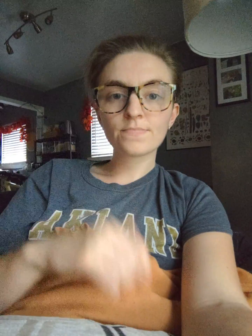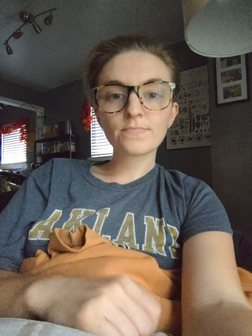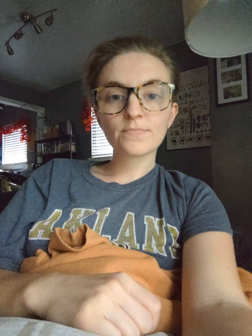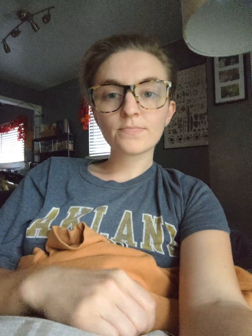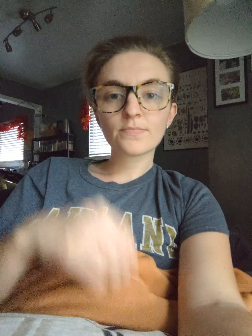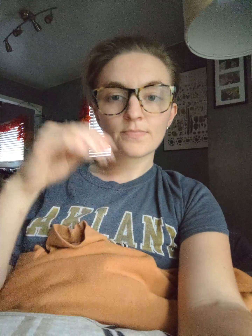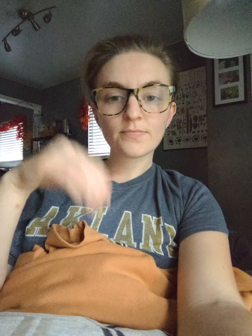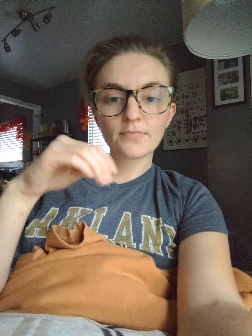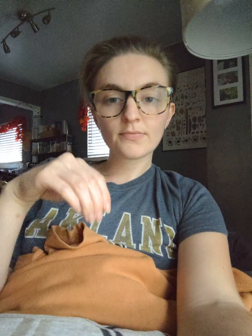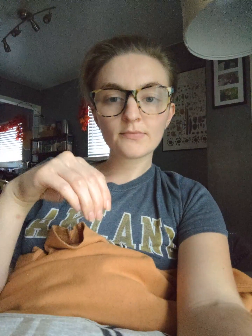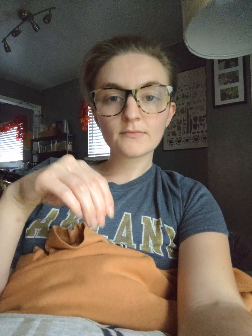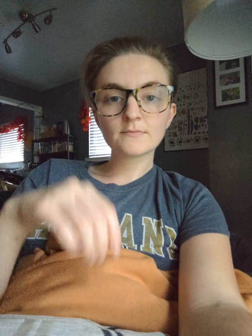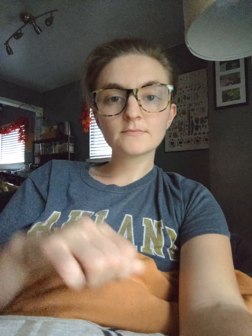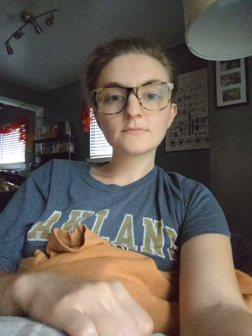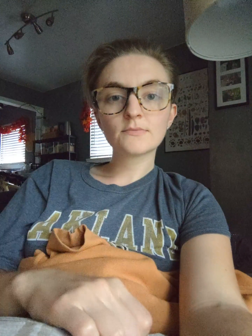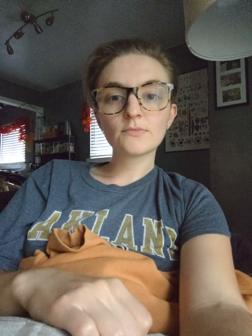inside